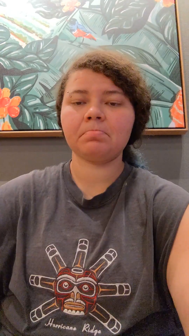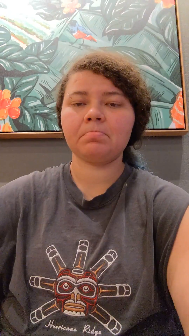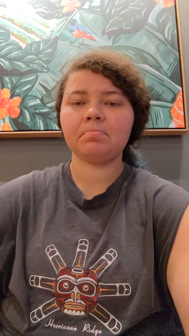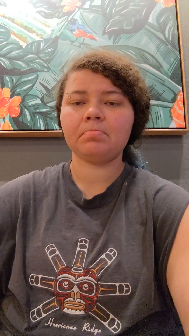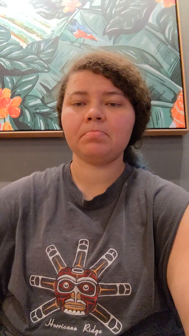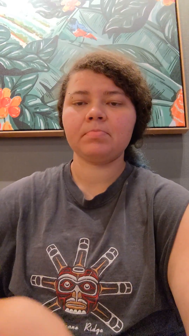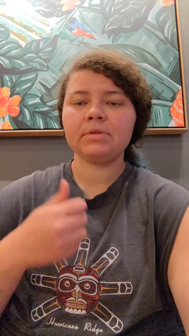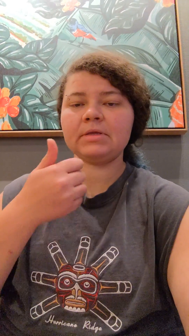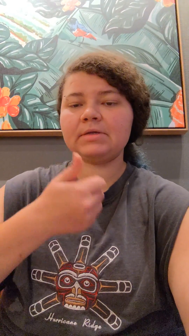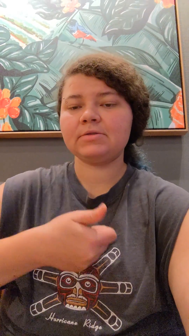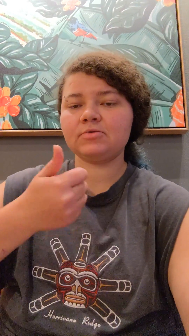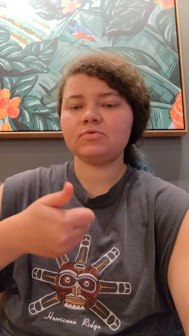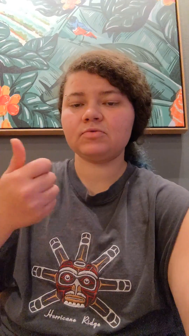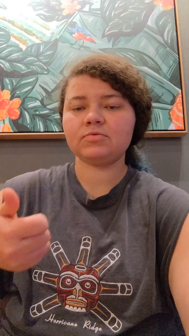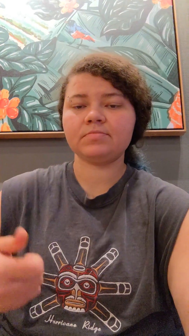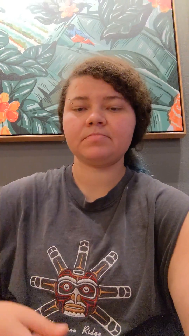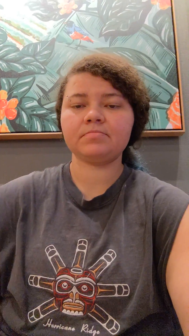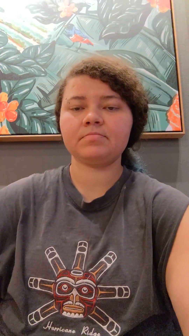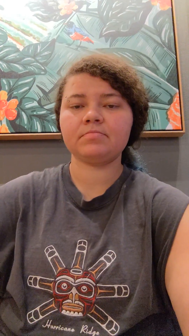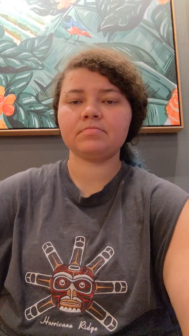each